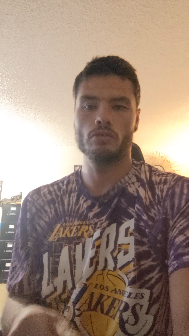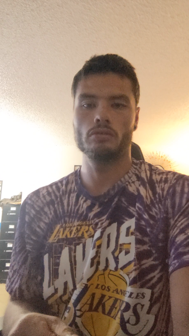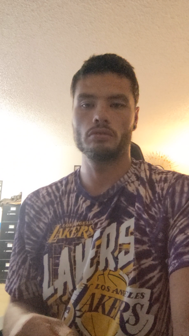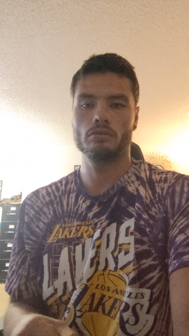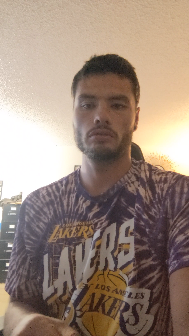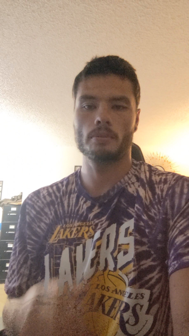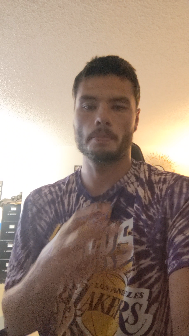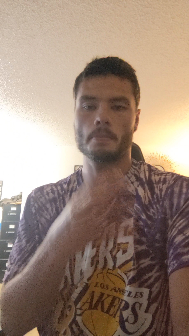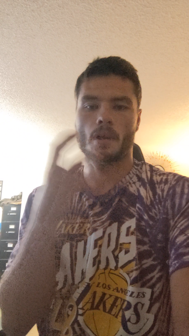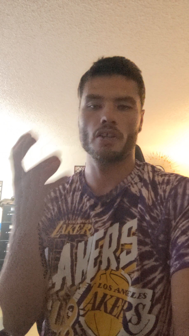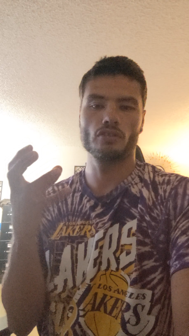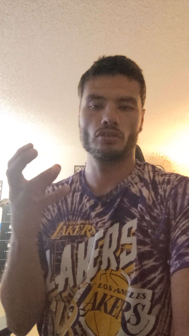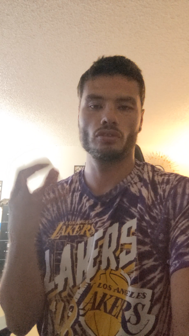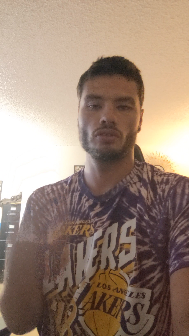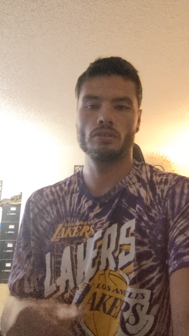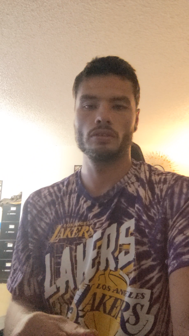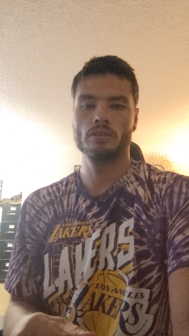much